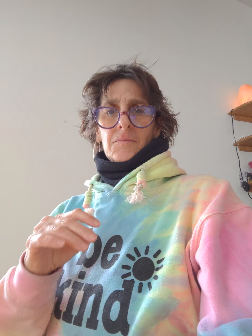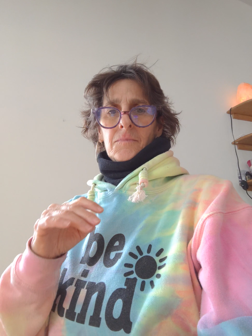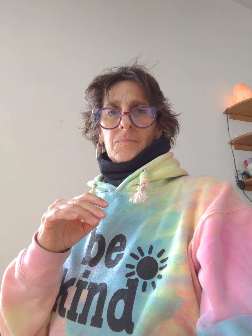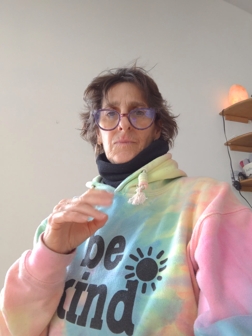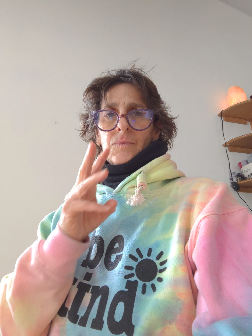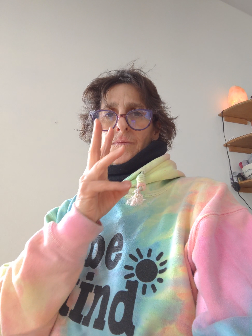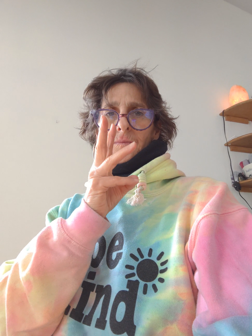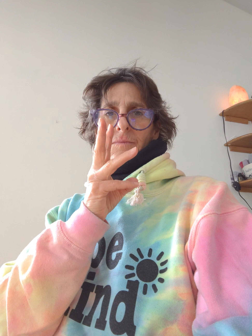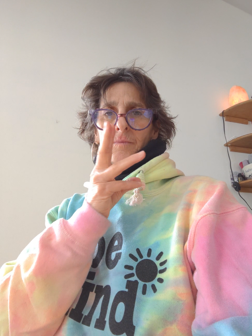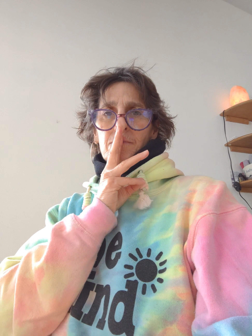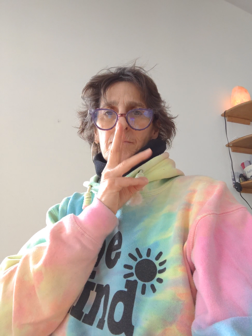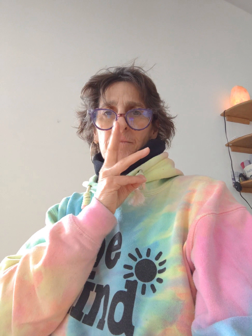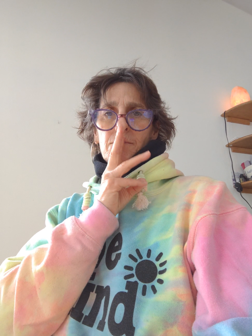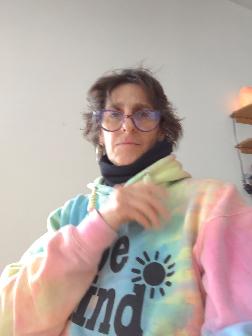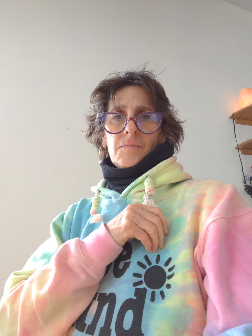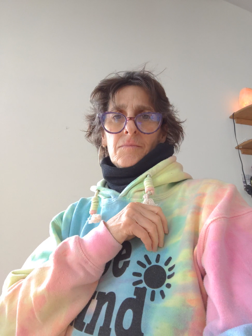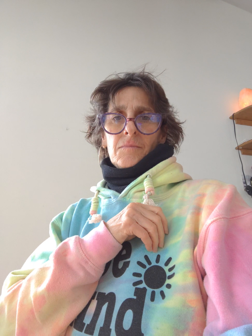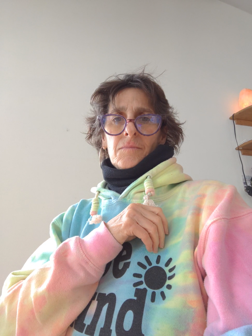water